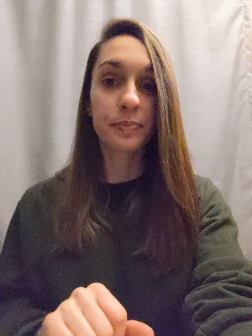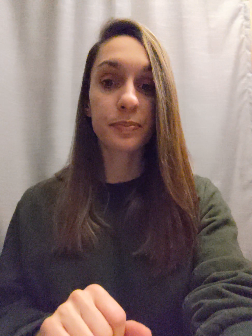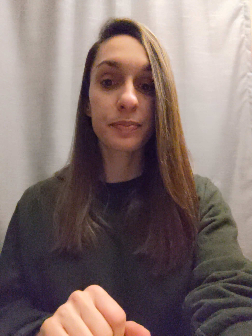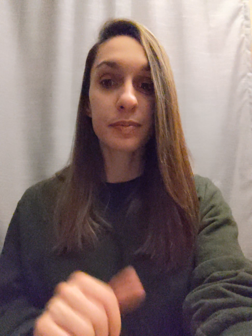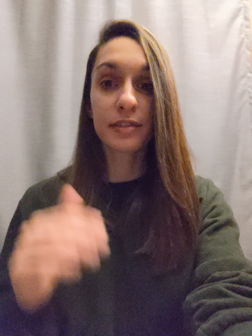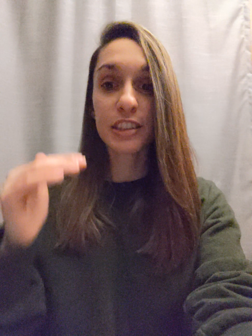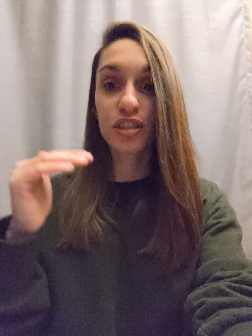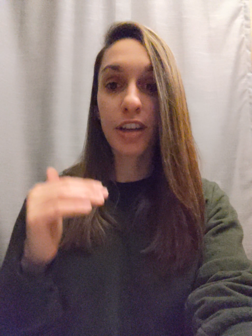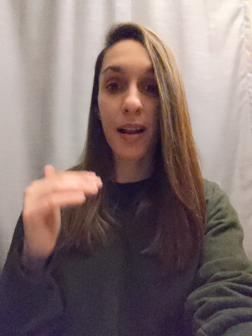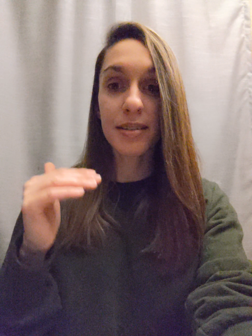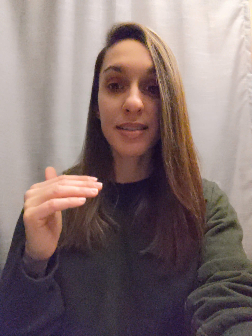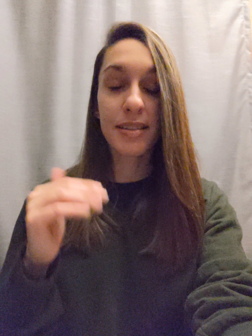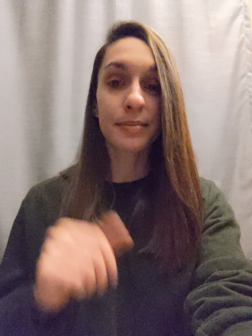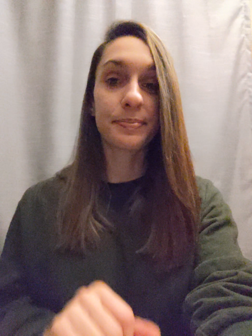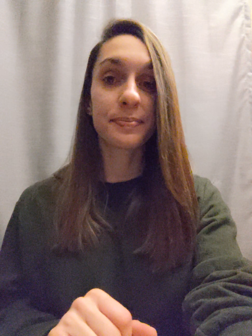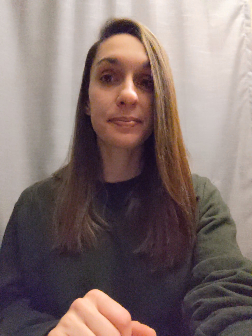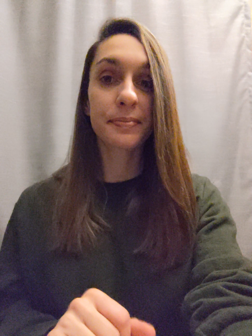child